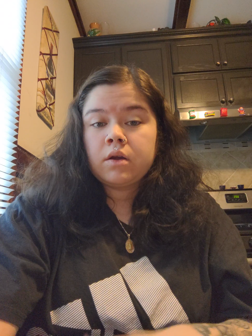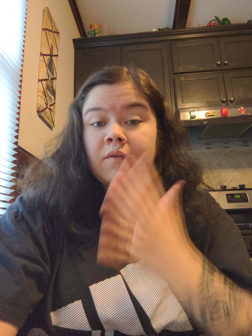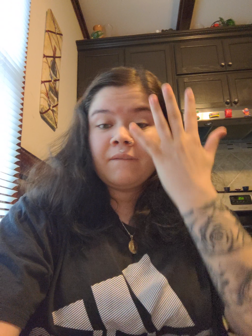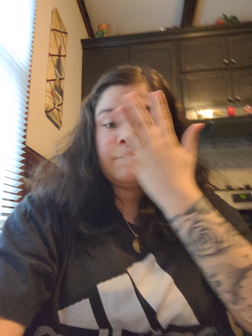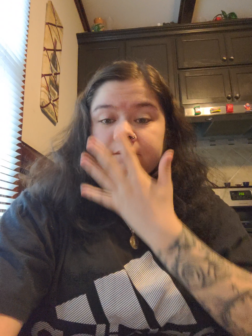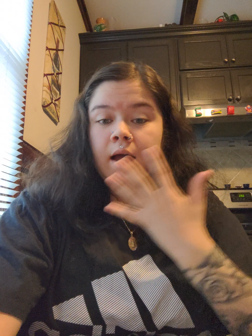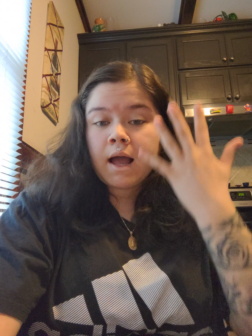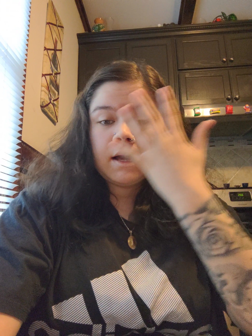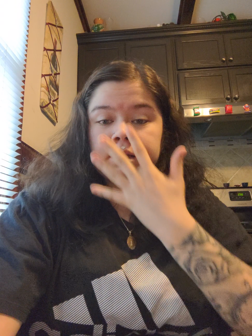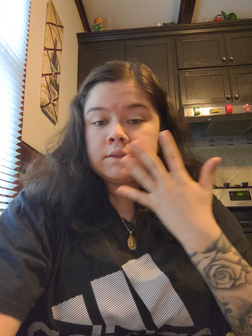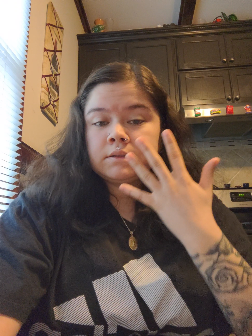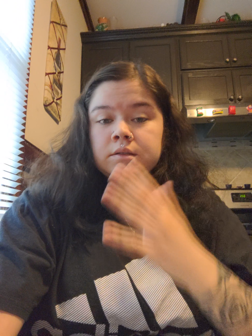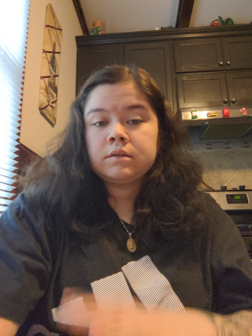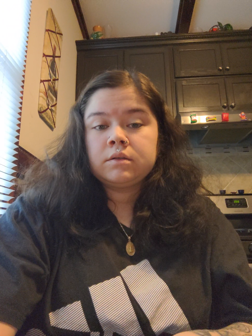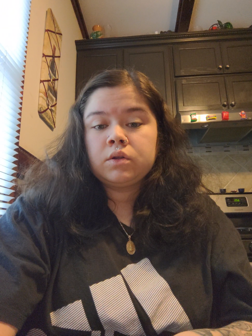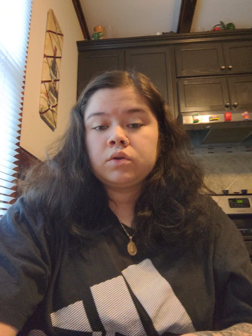face